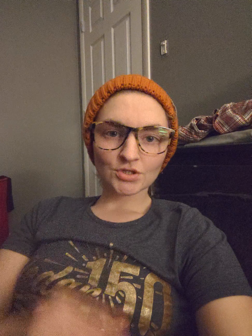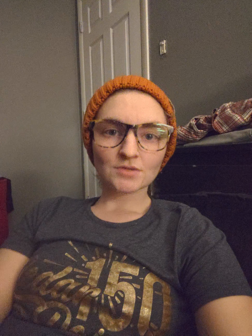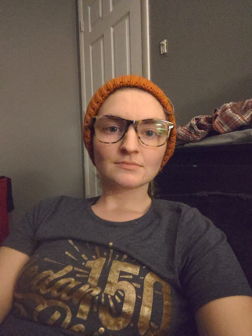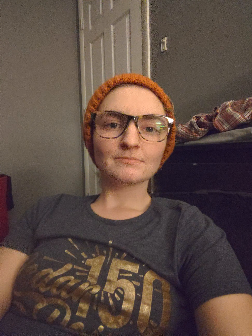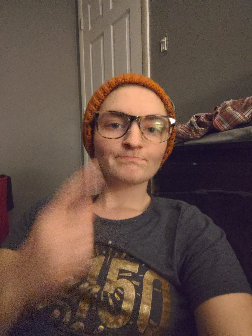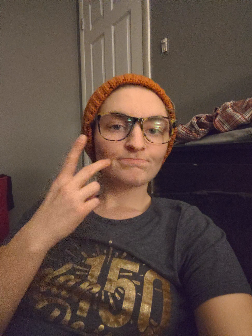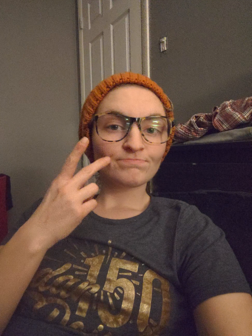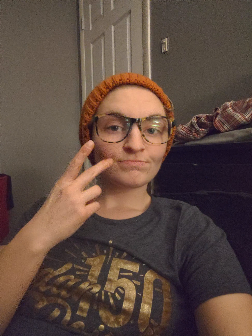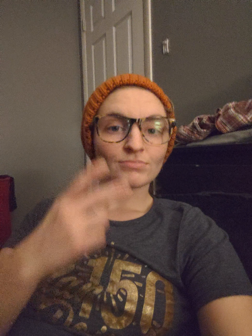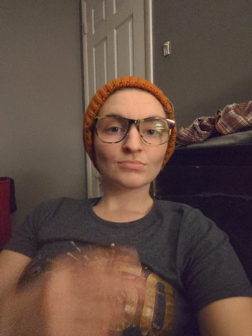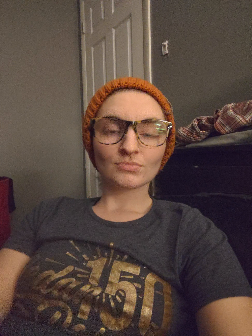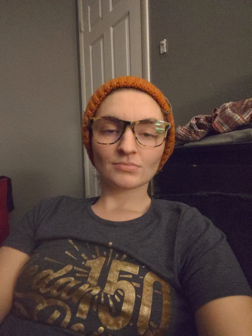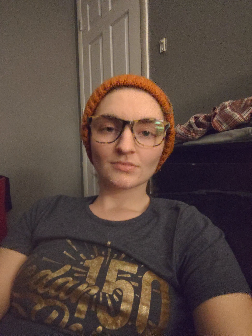see